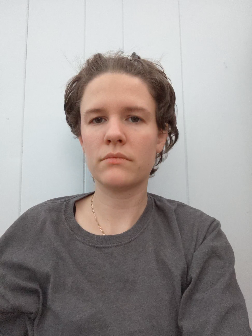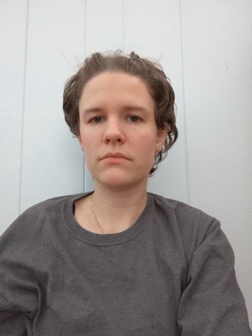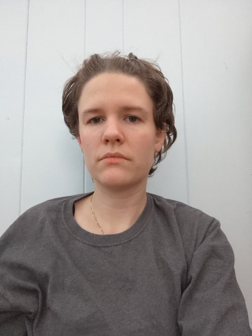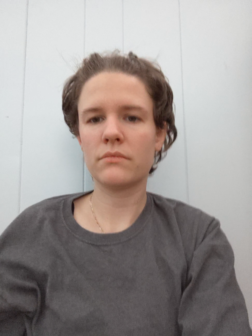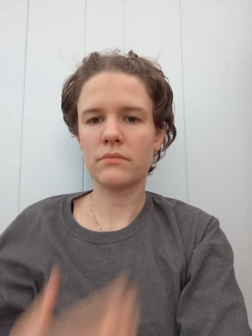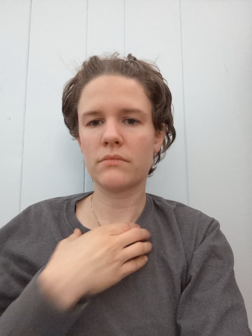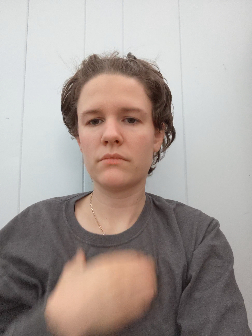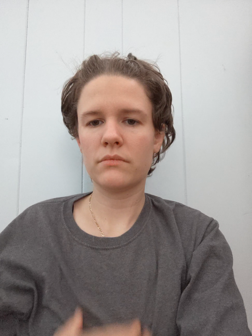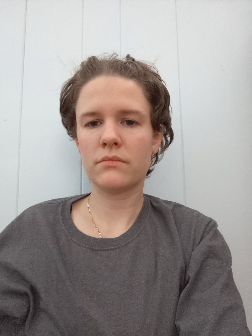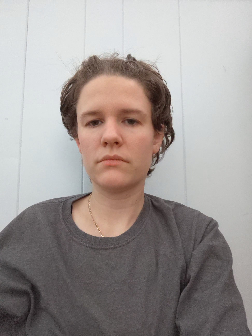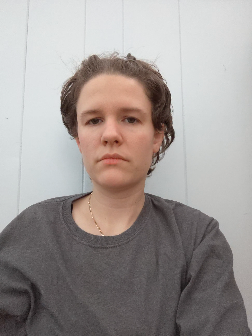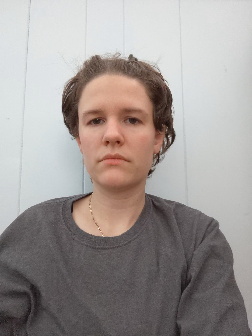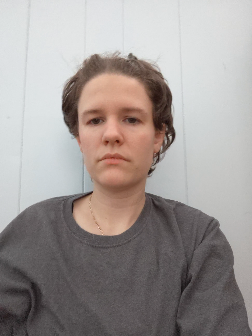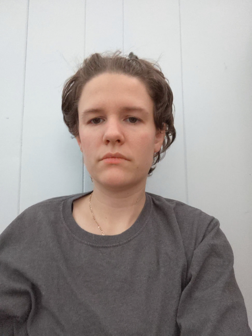hungry